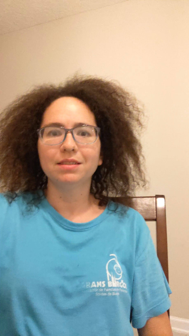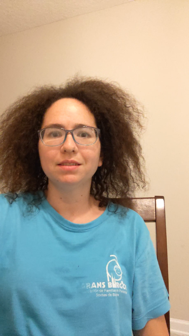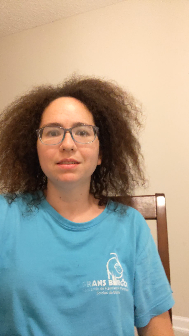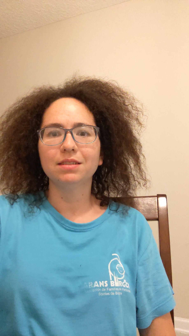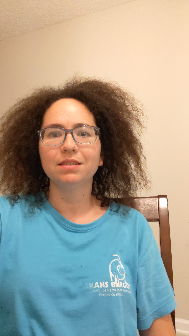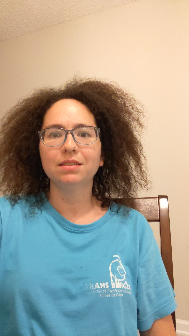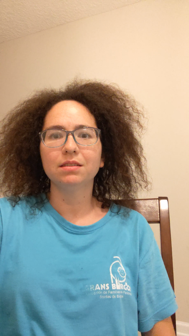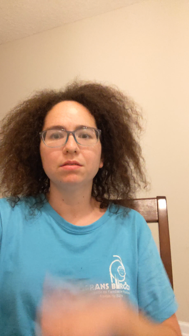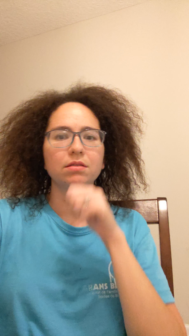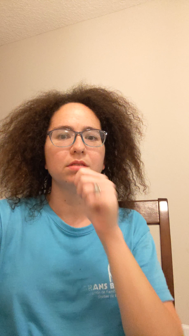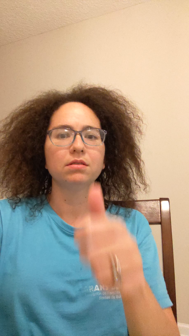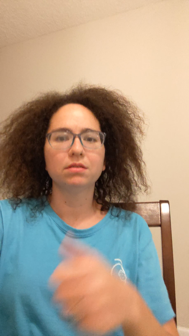don't